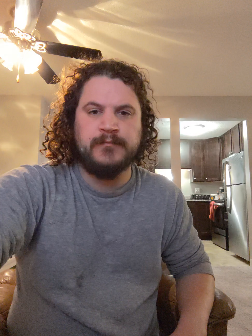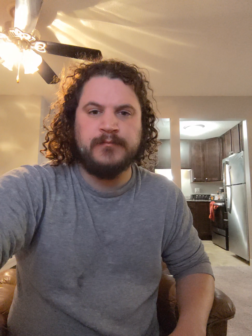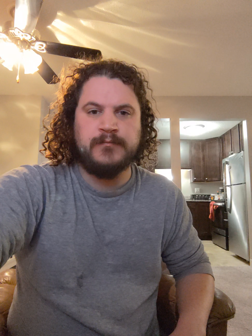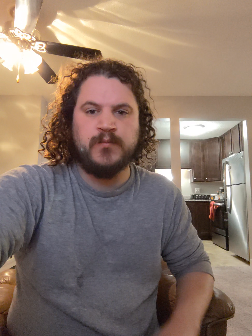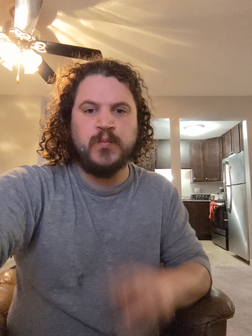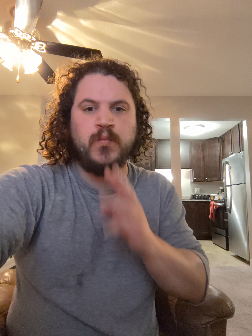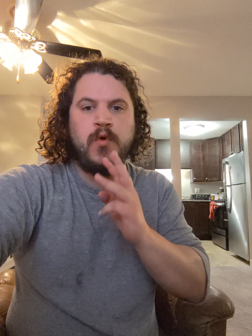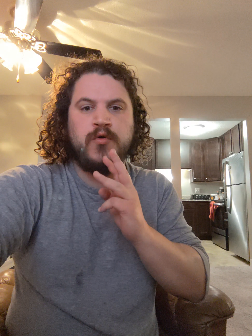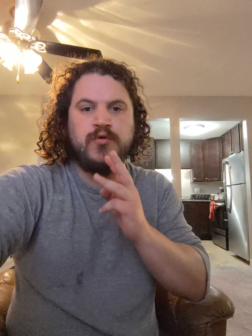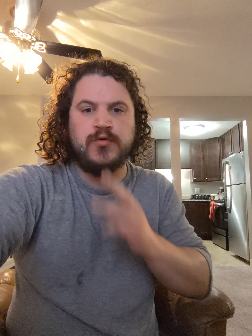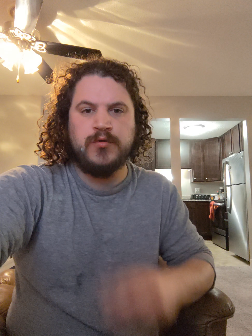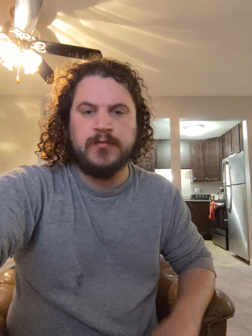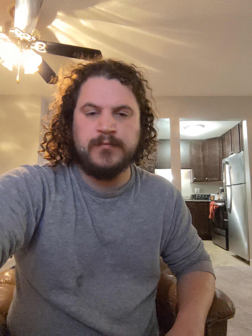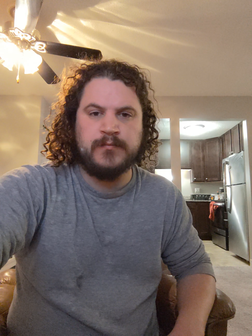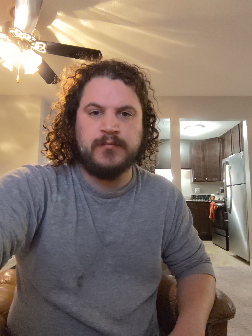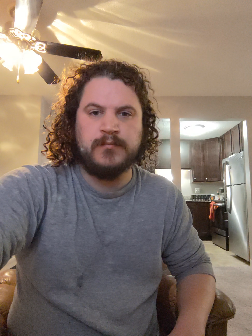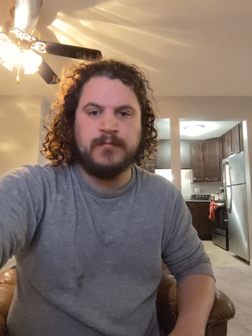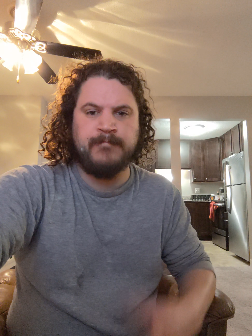water